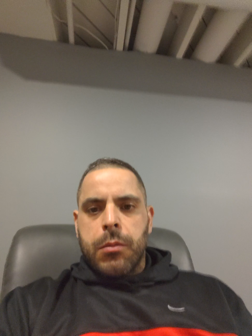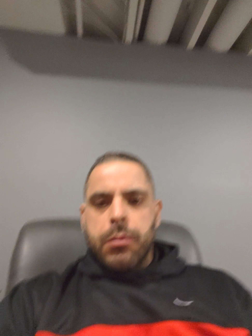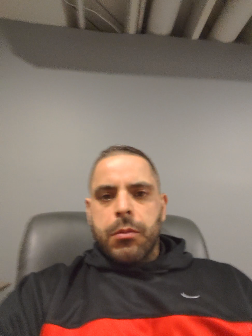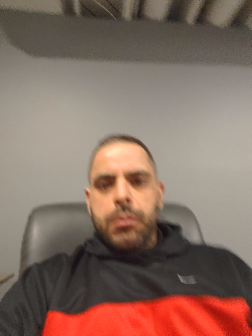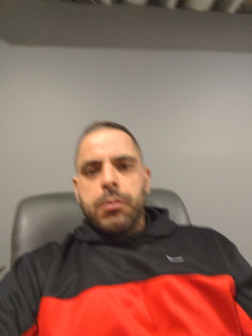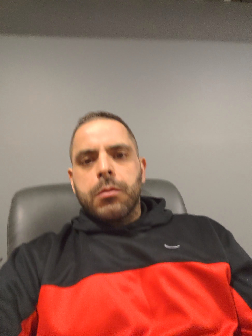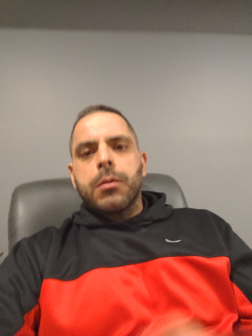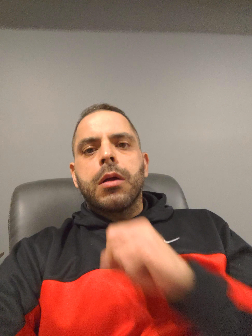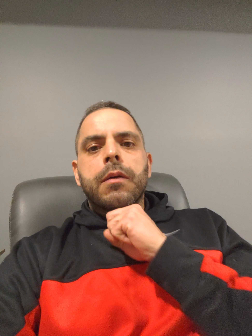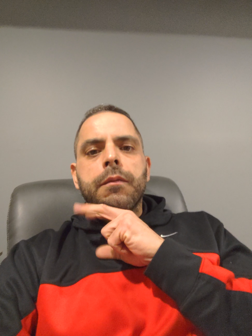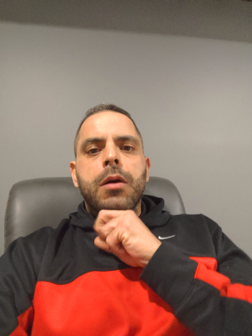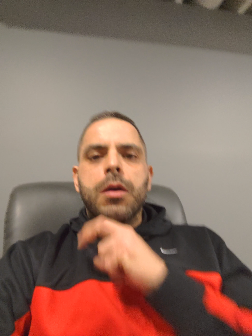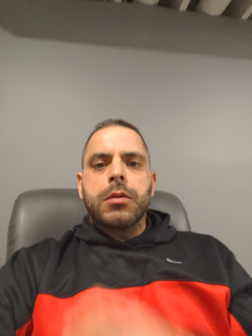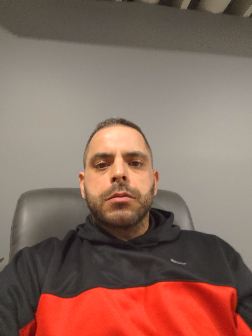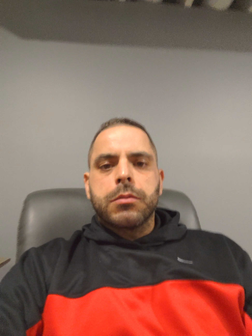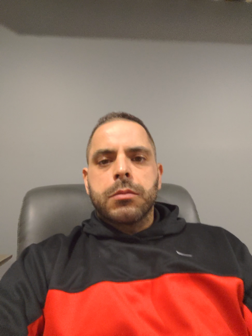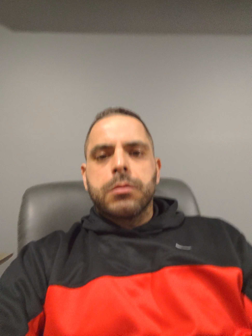frog